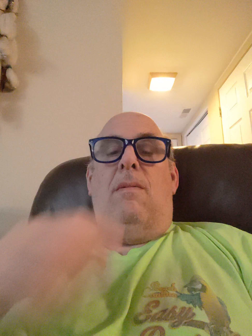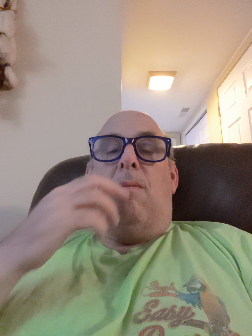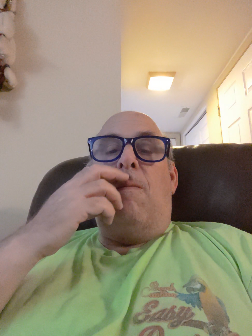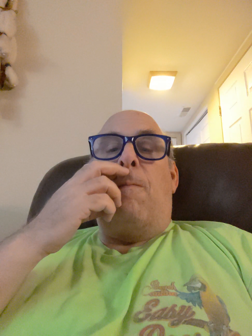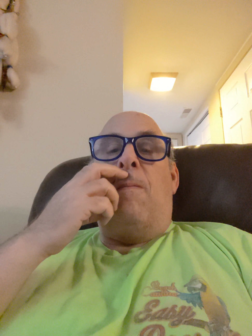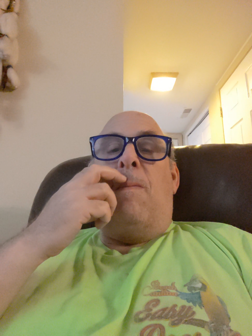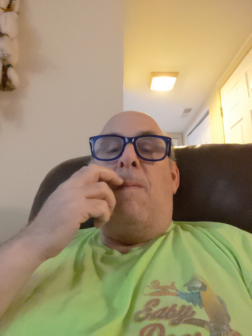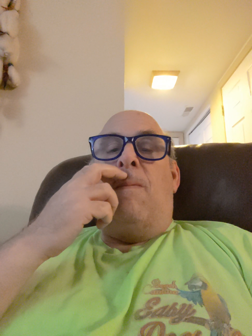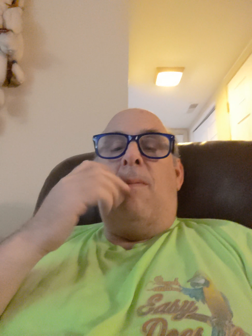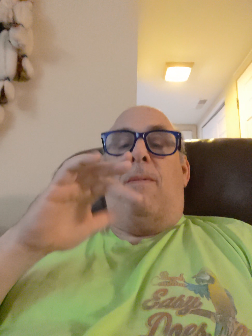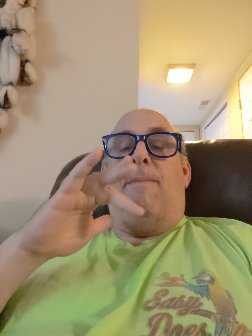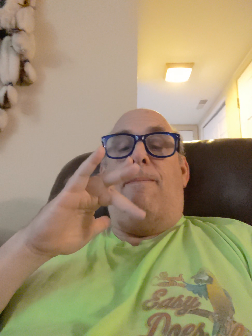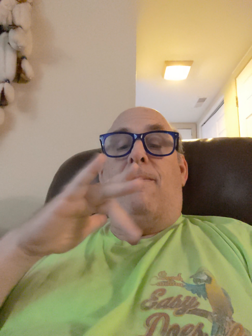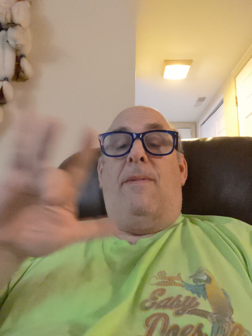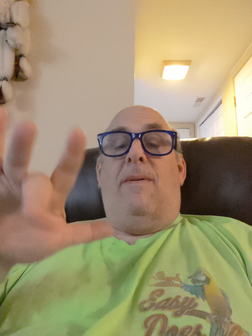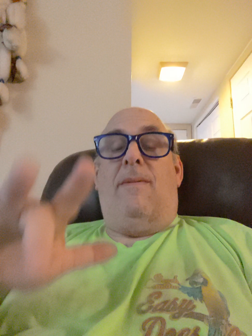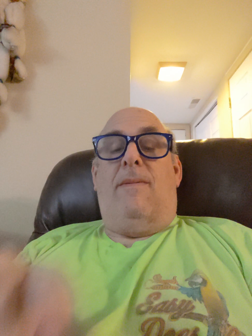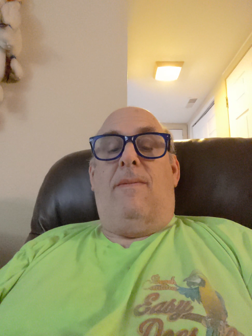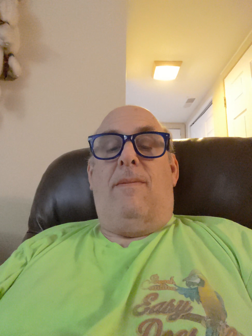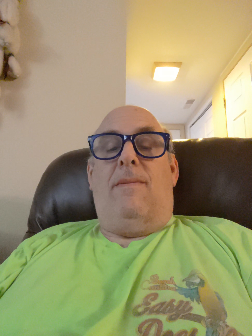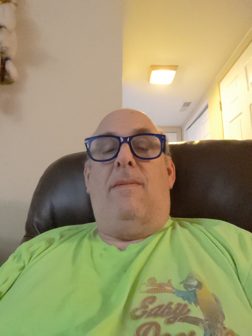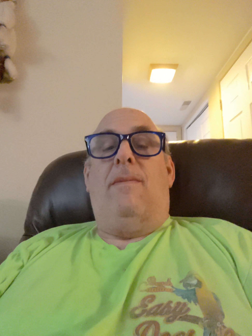empty